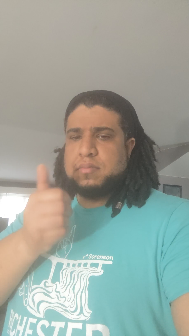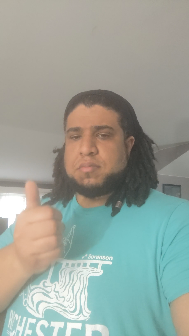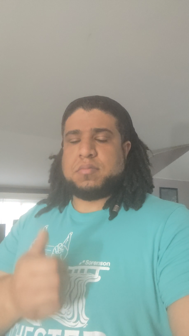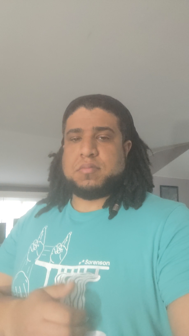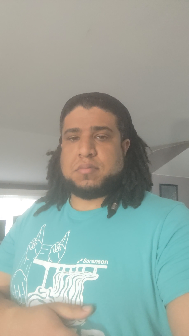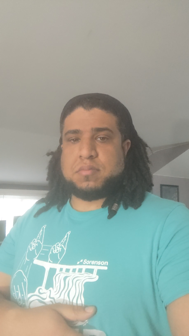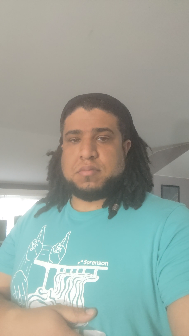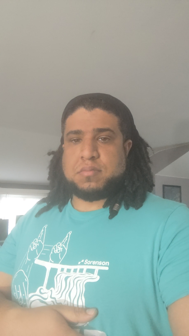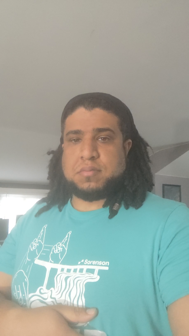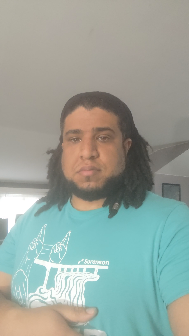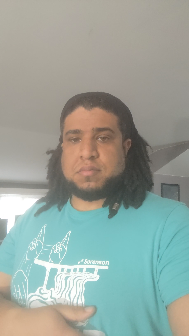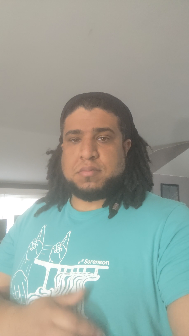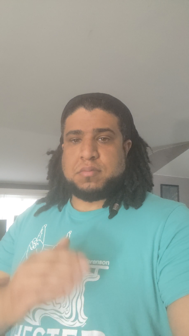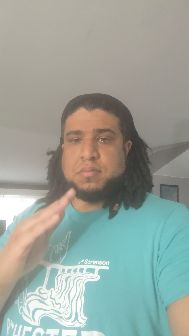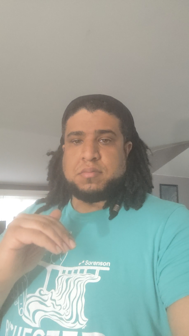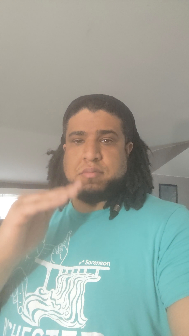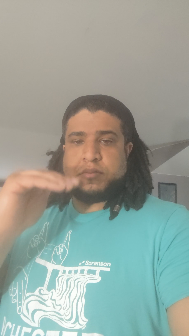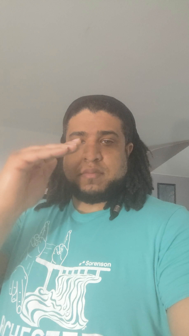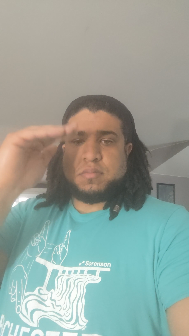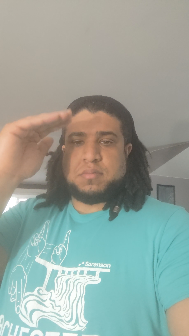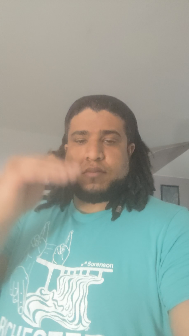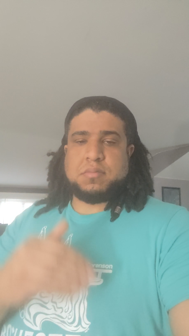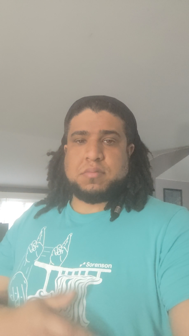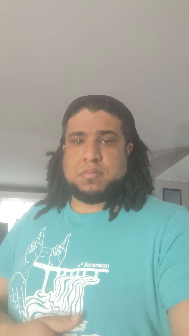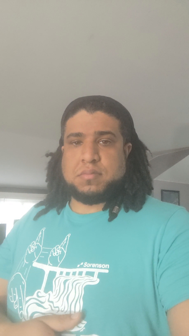build